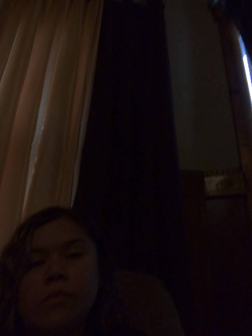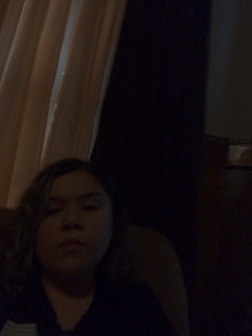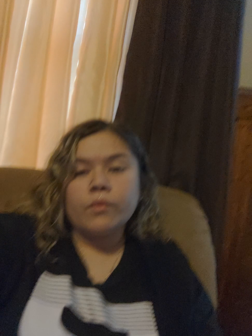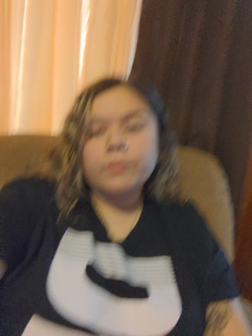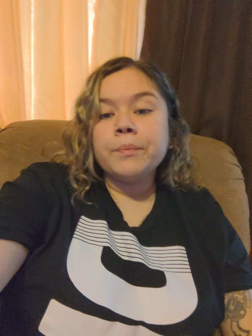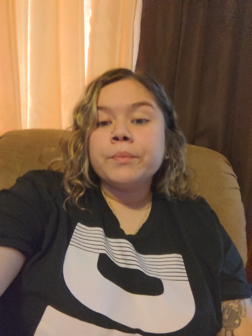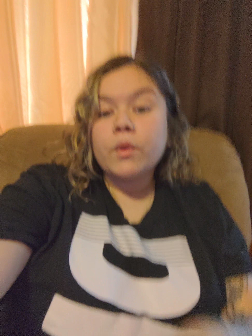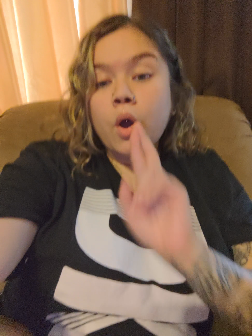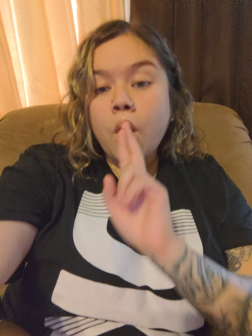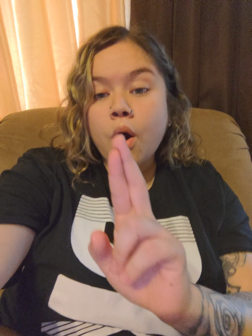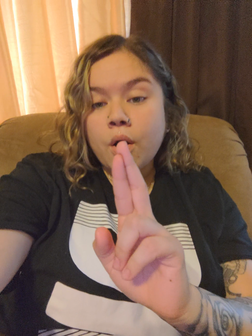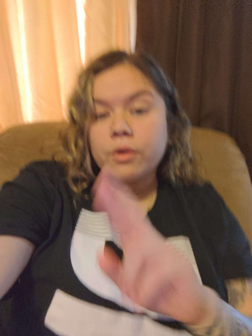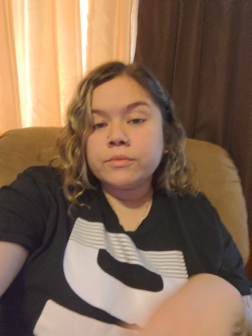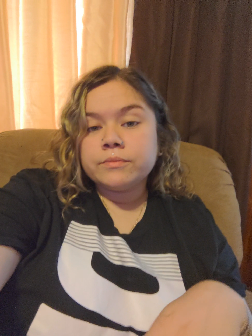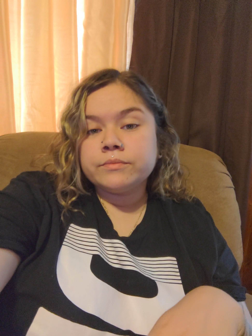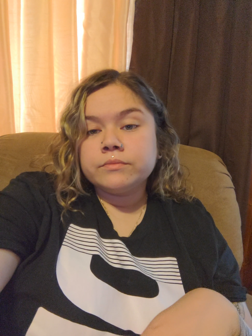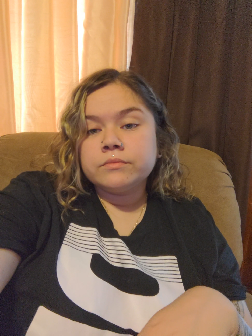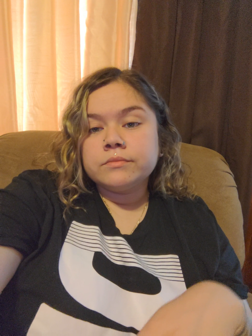are